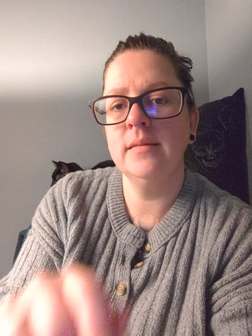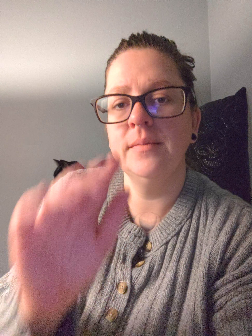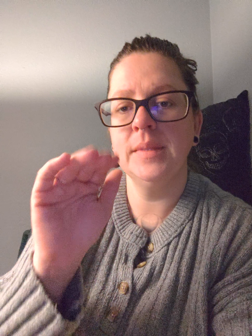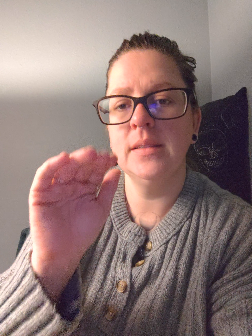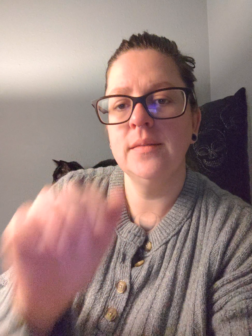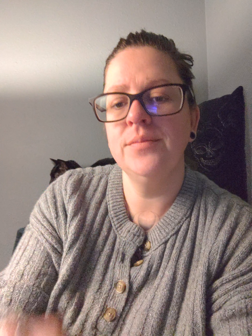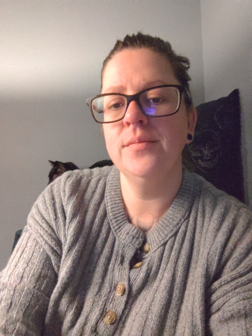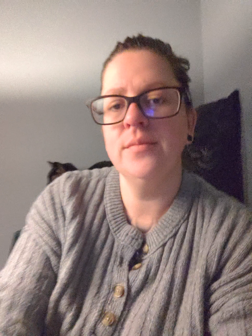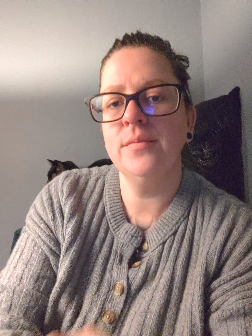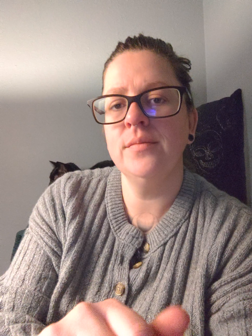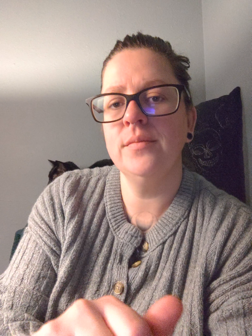bye